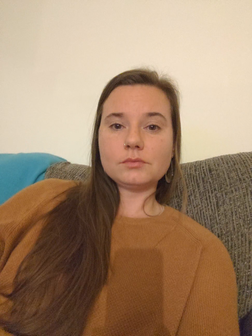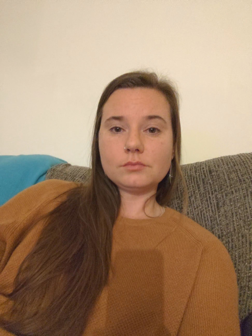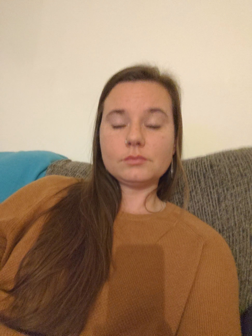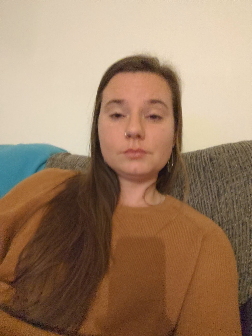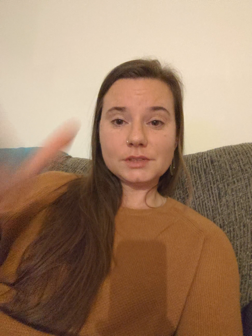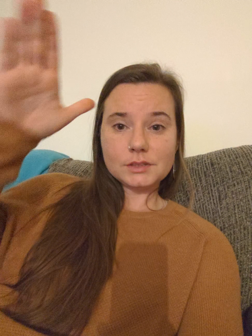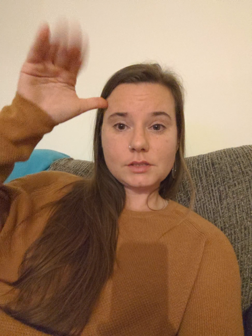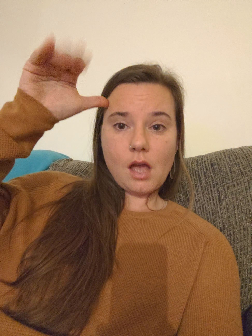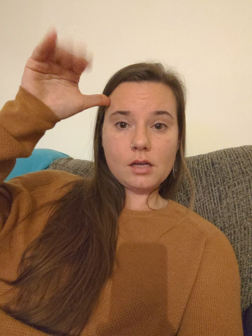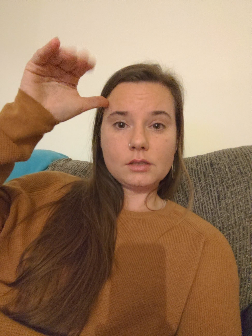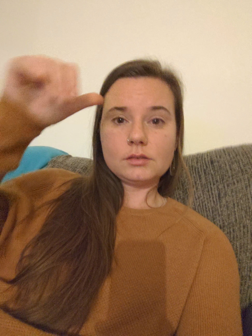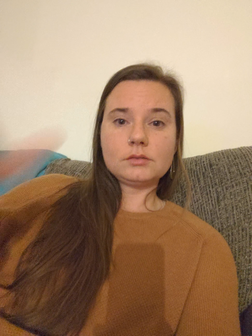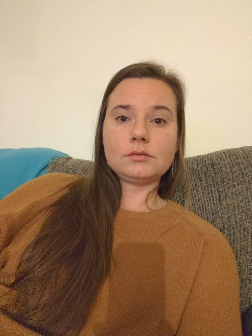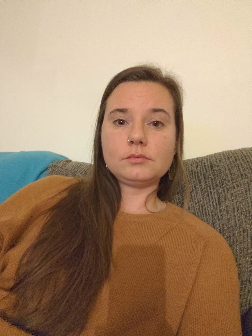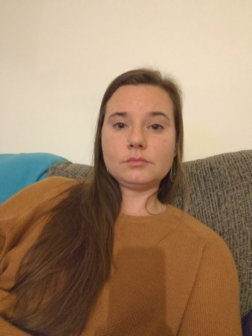donkey